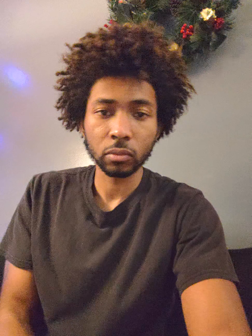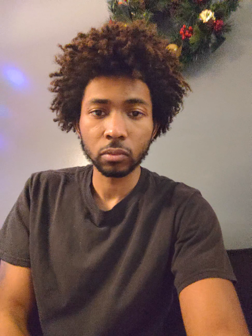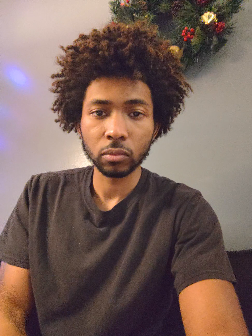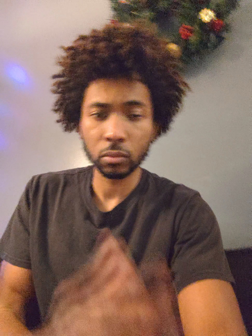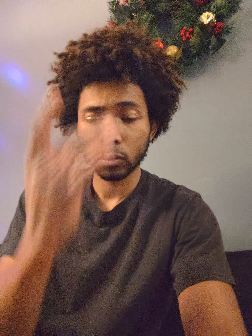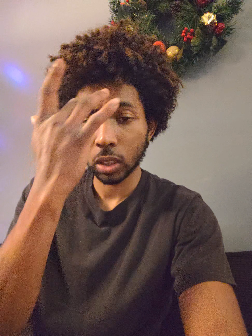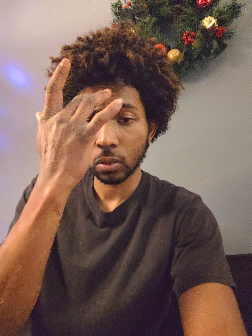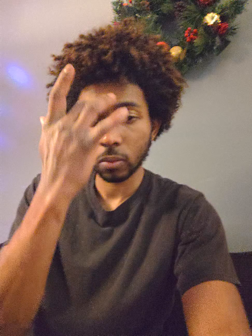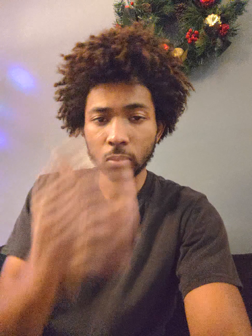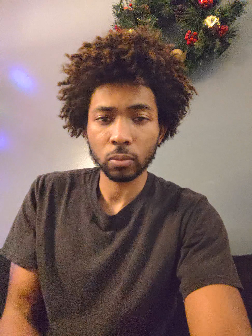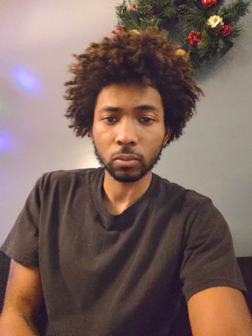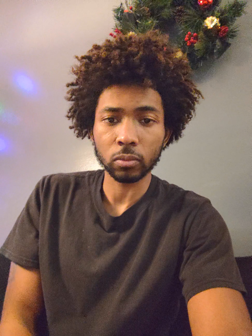sick